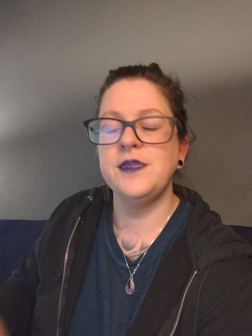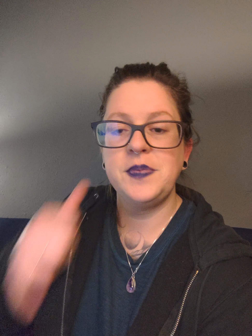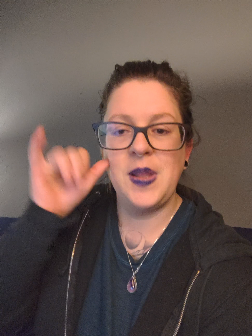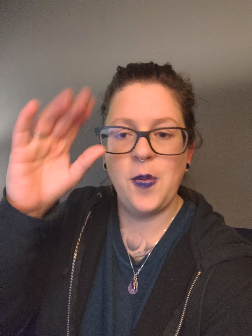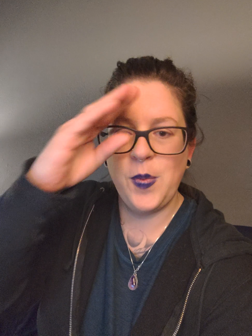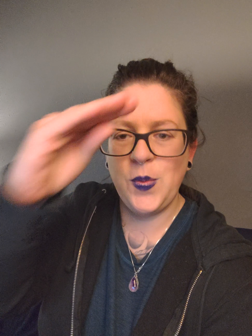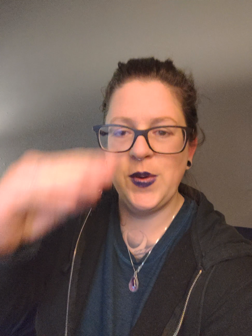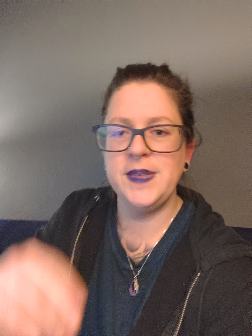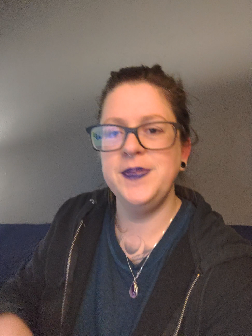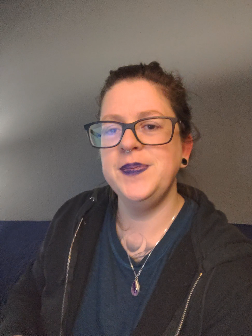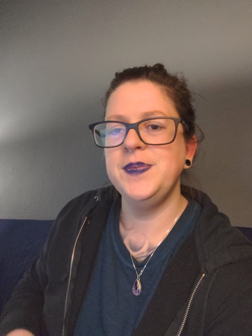cowboy